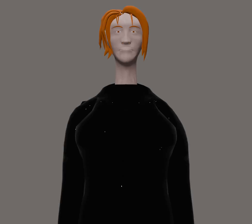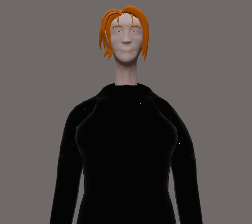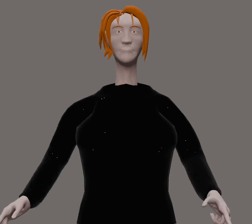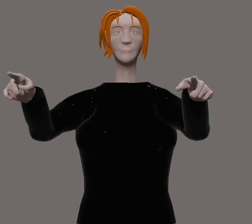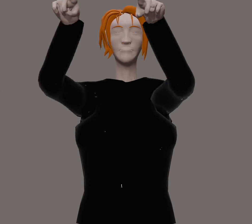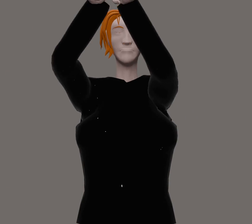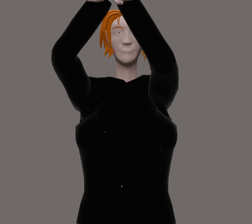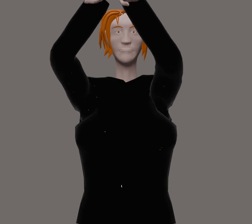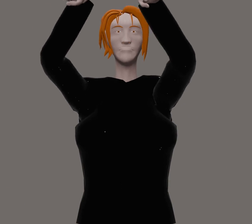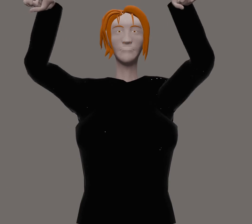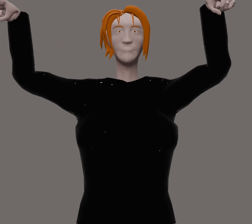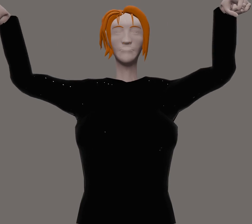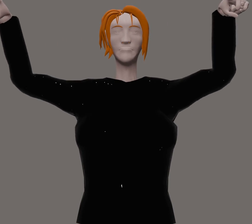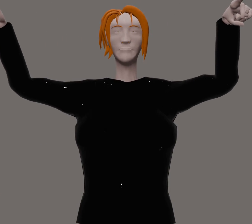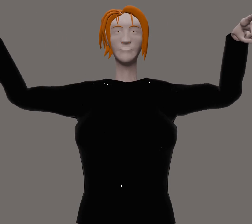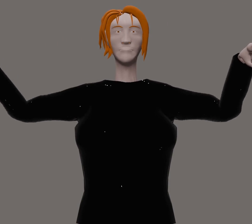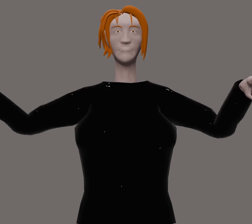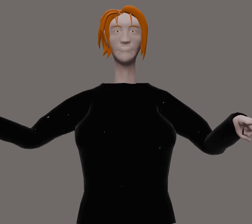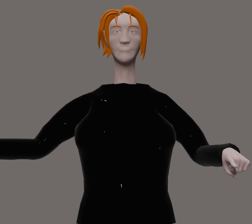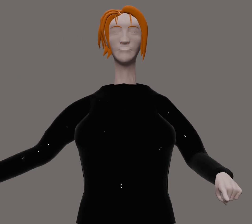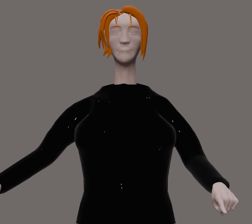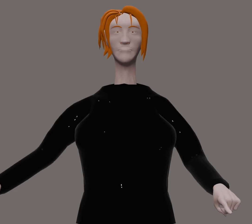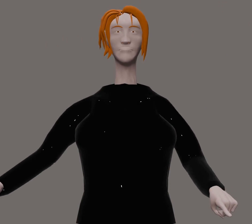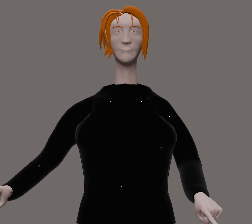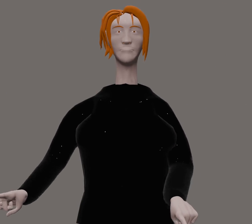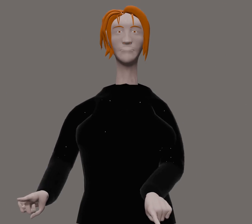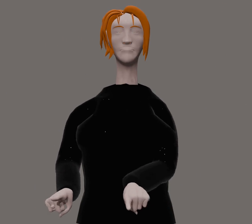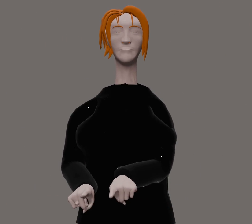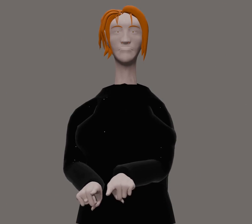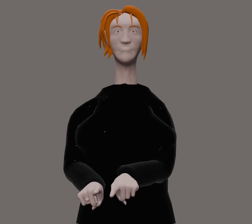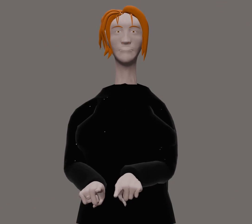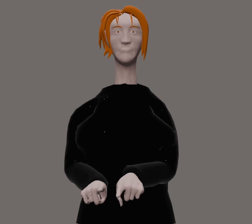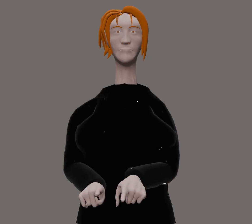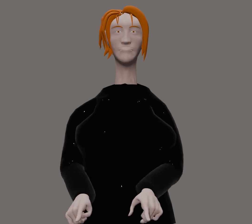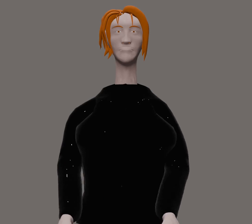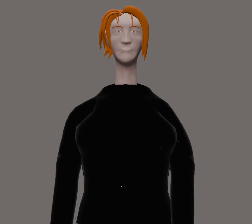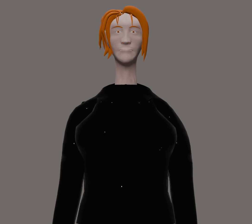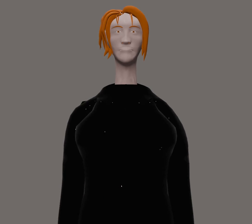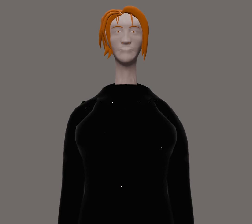Billboard